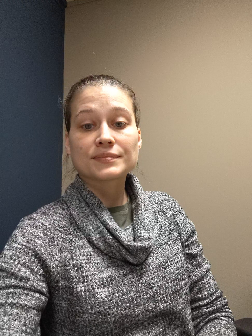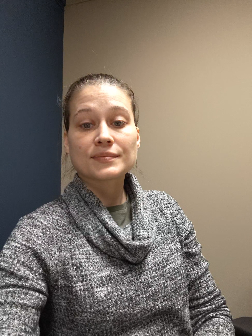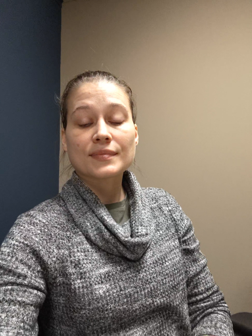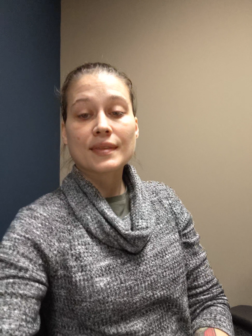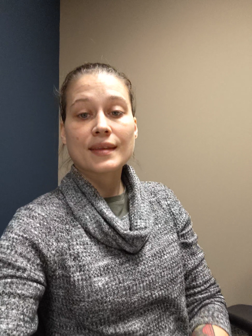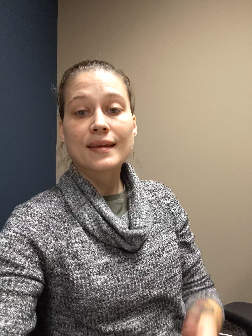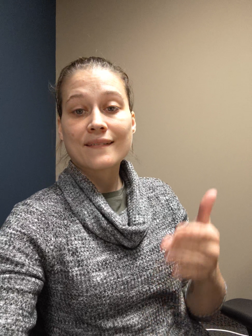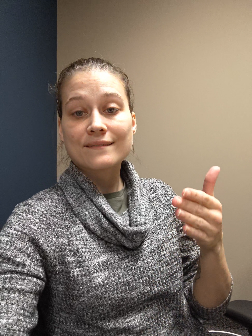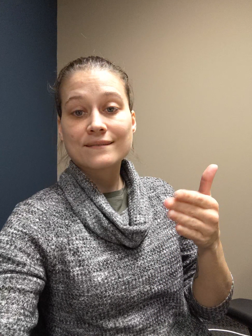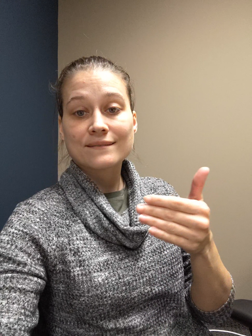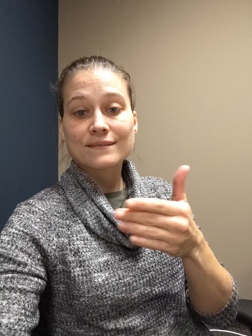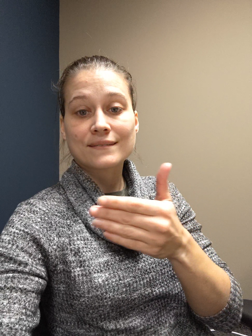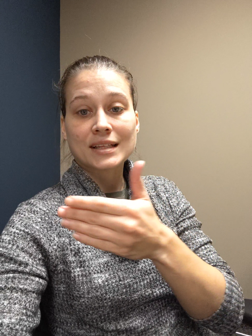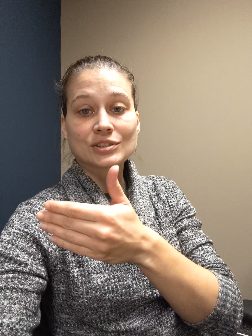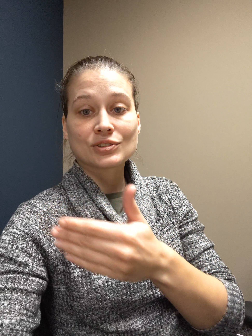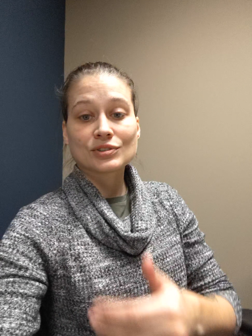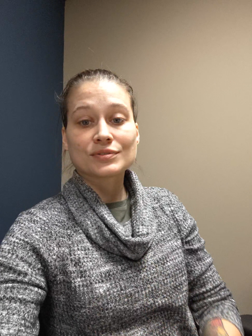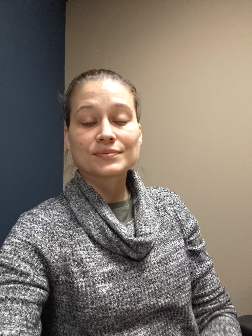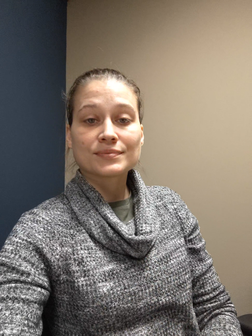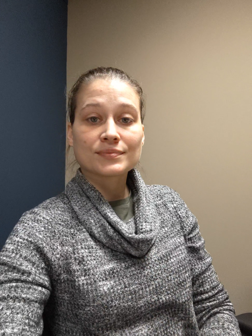fish